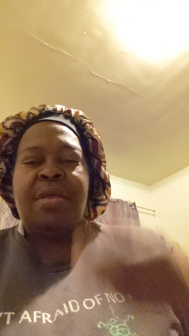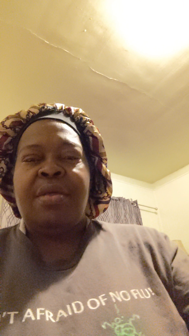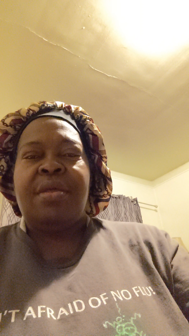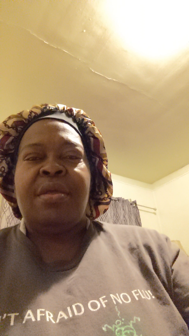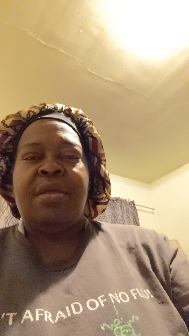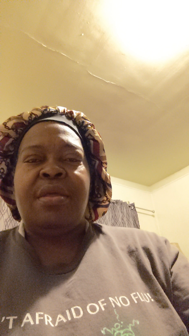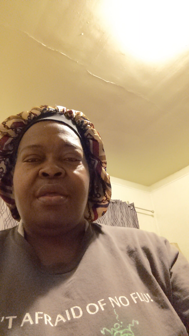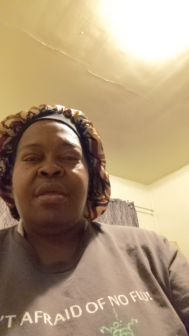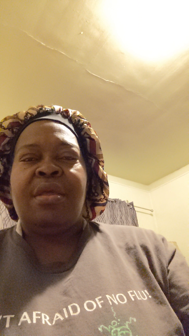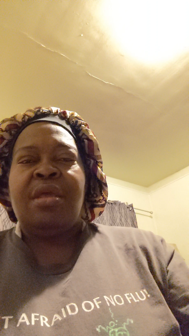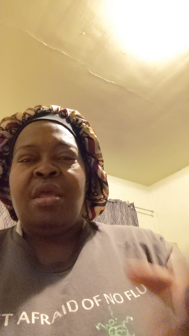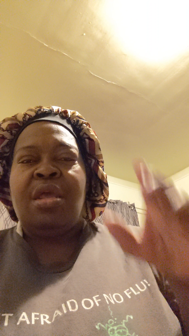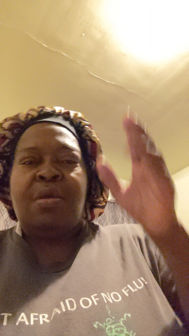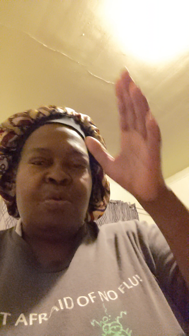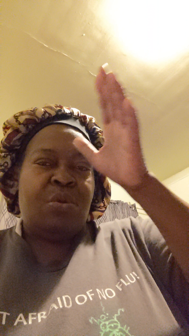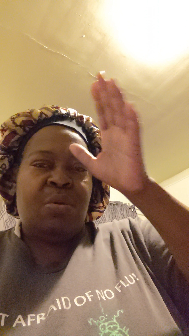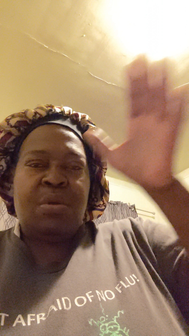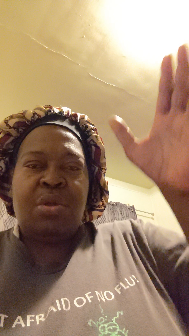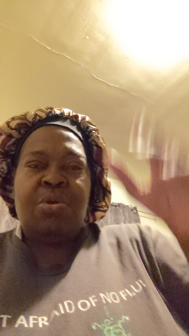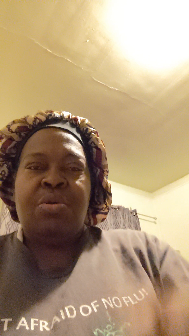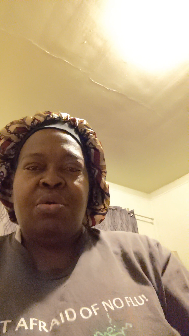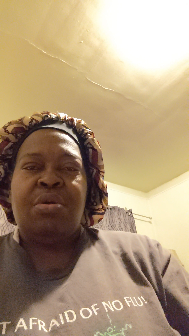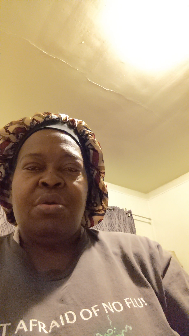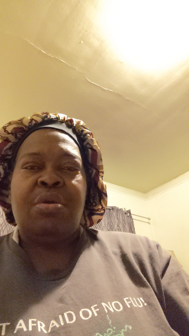moose